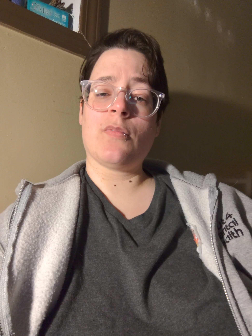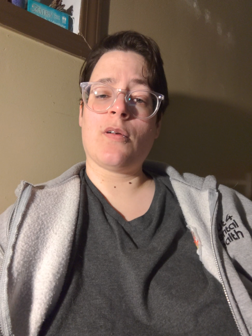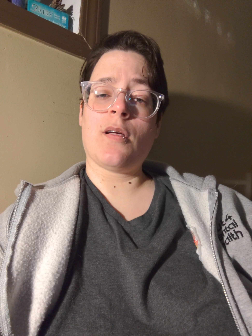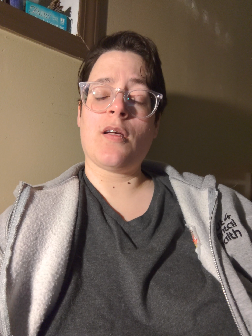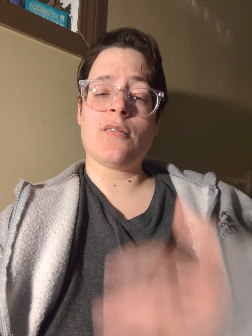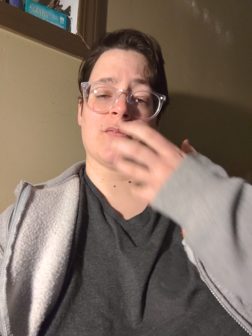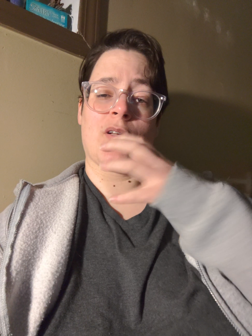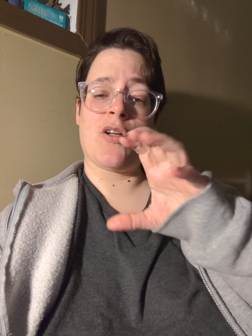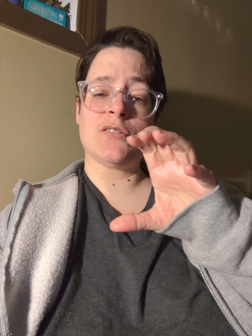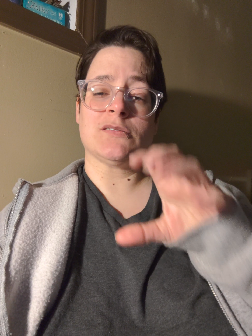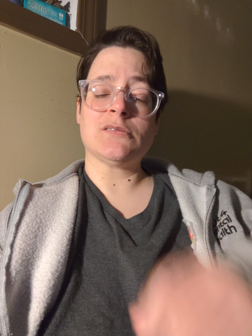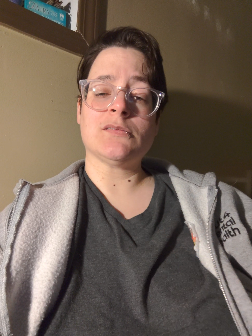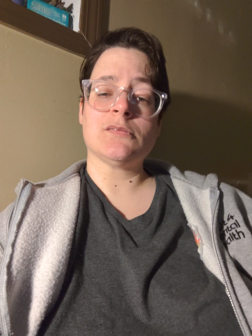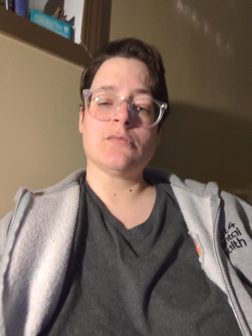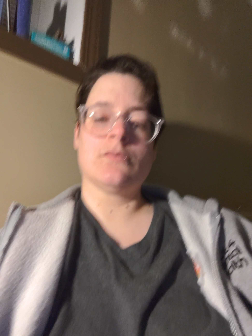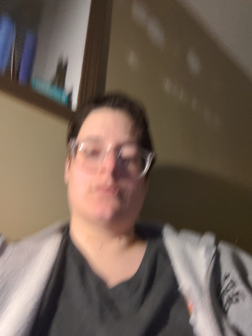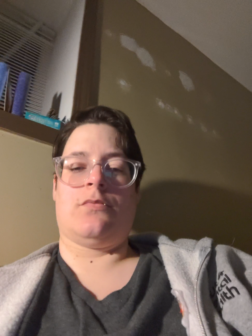hot